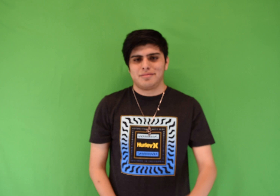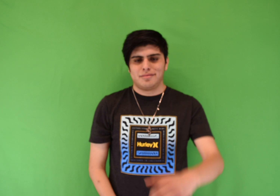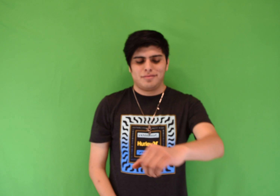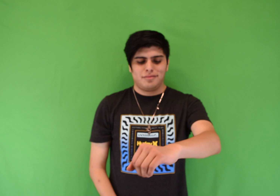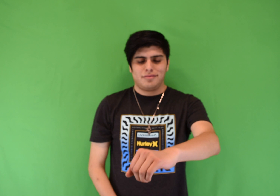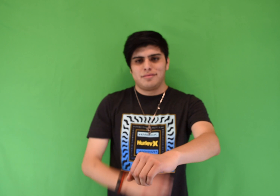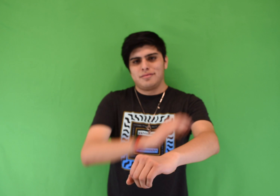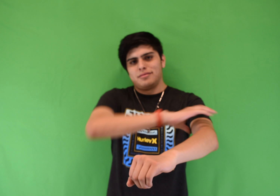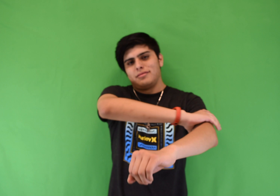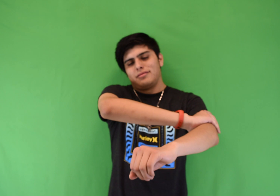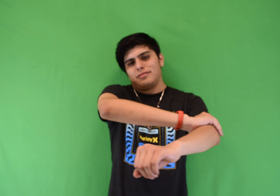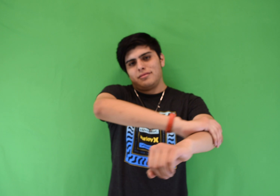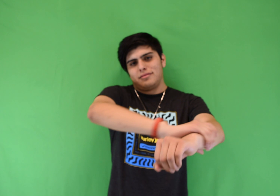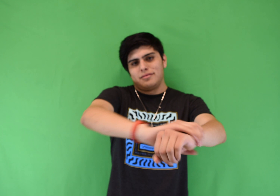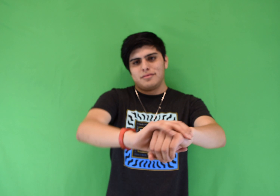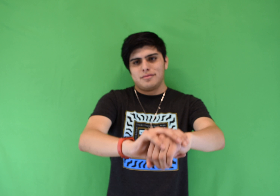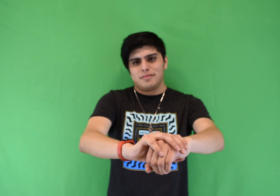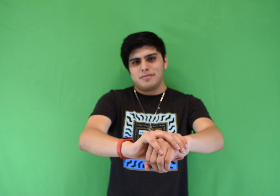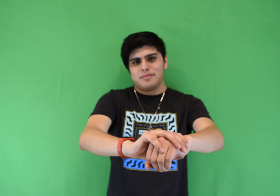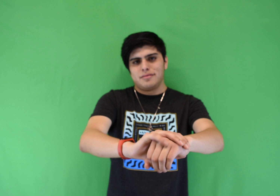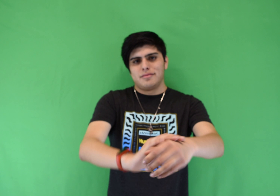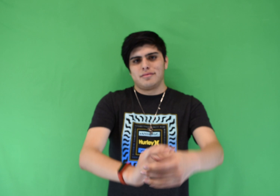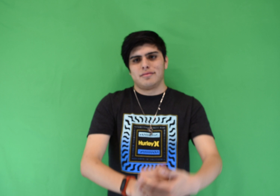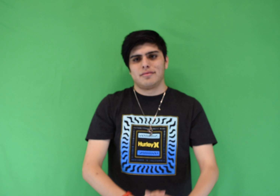brazo